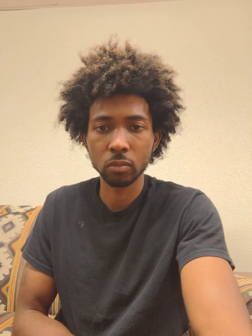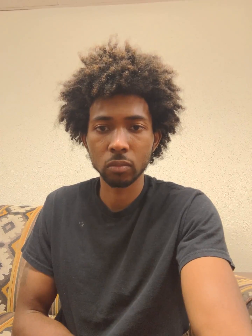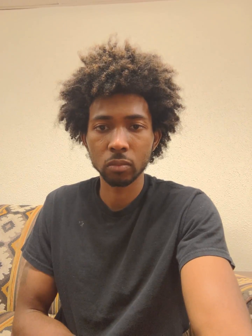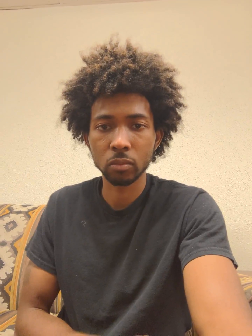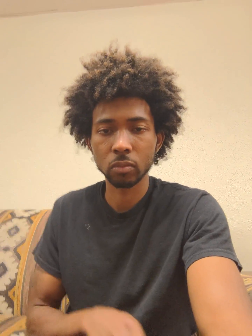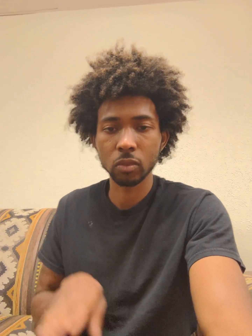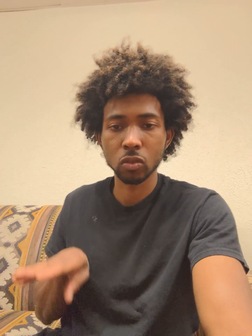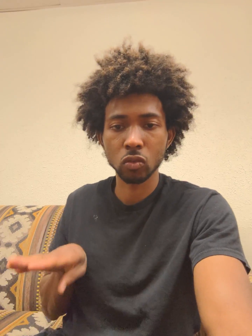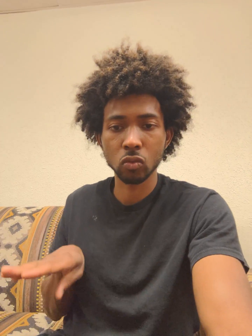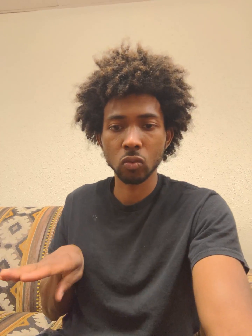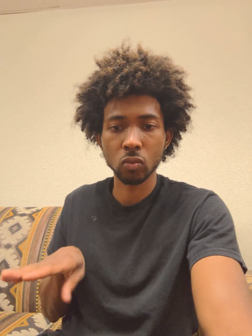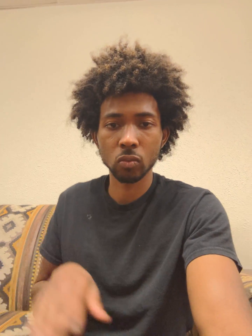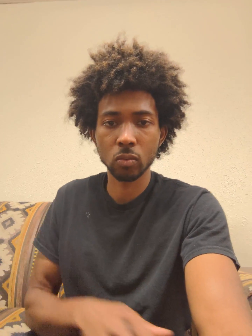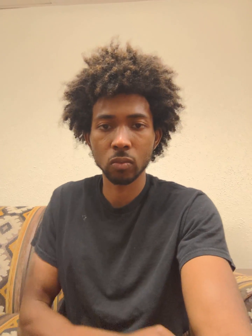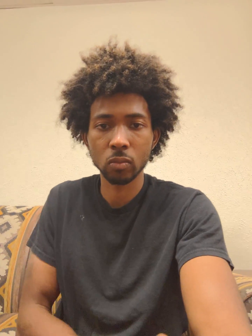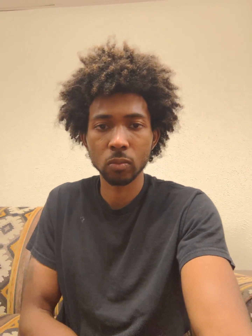penguin